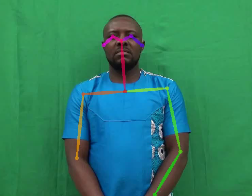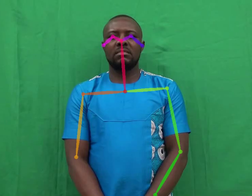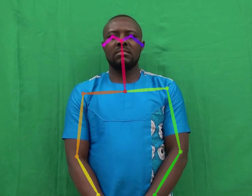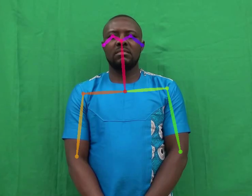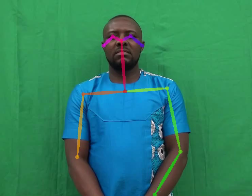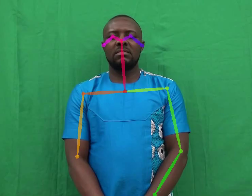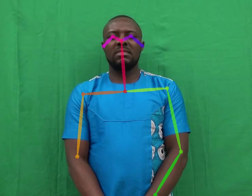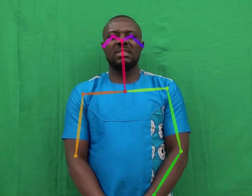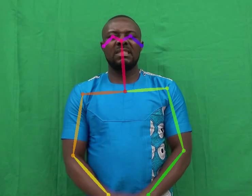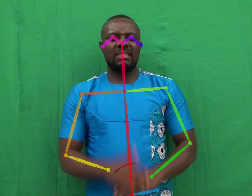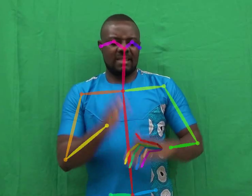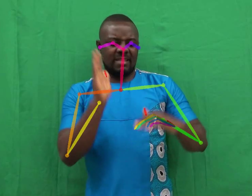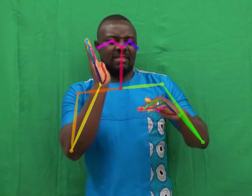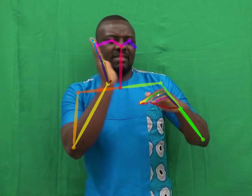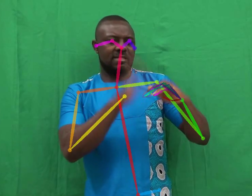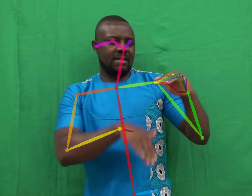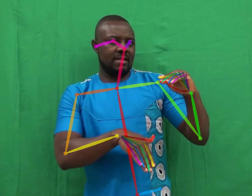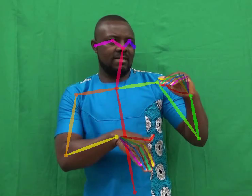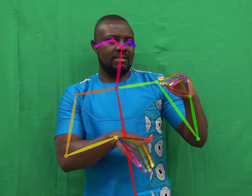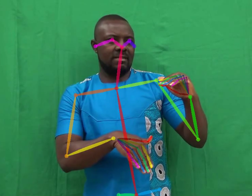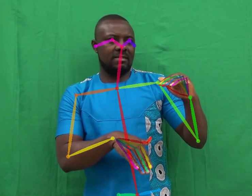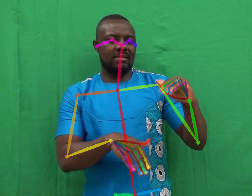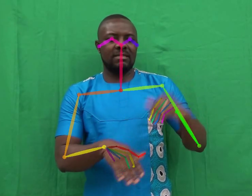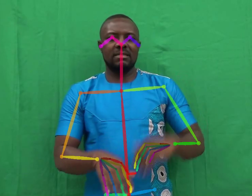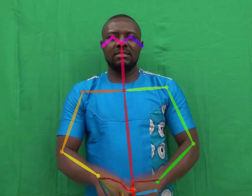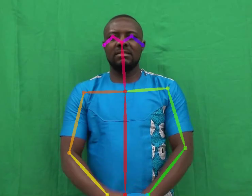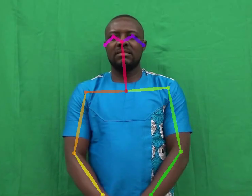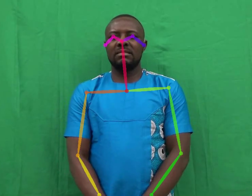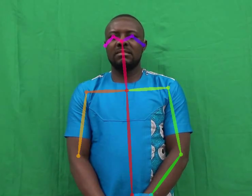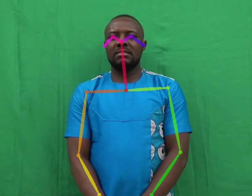than